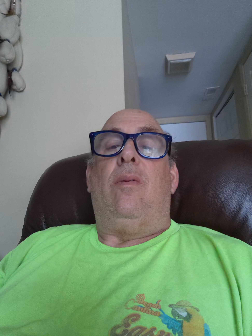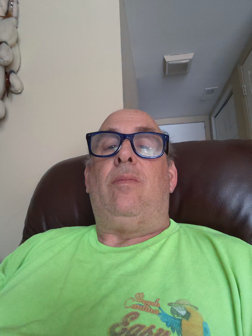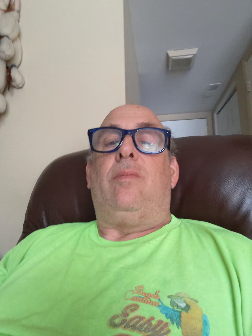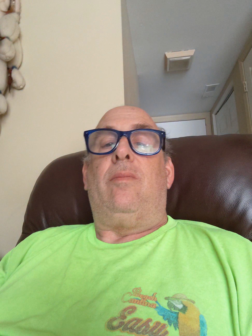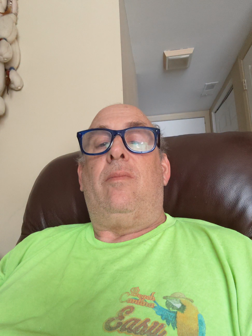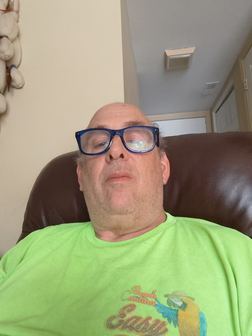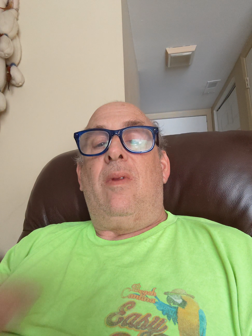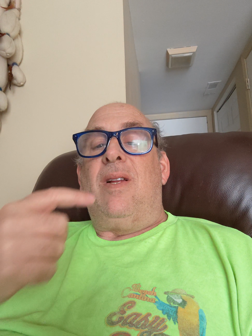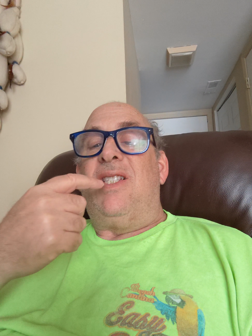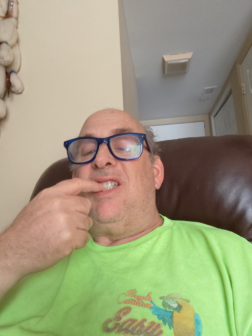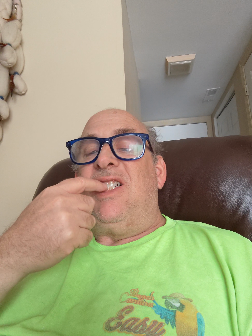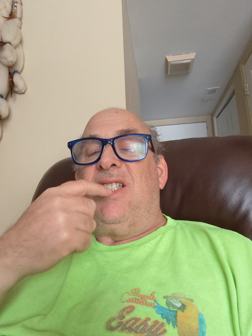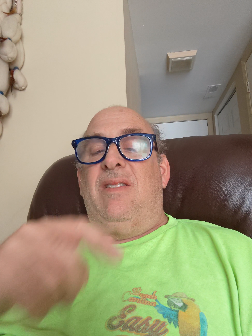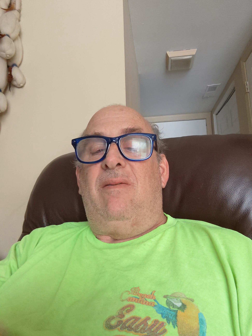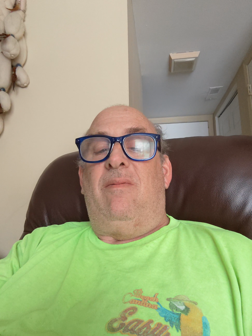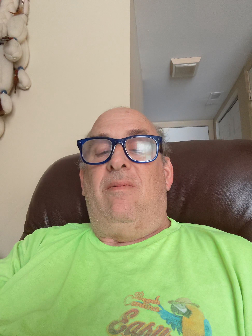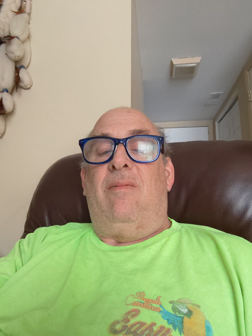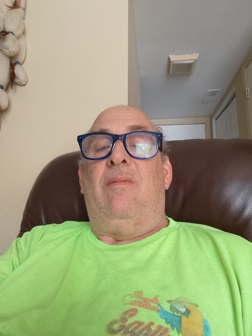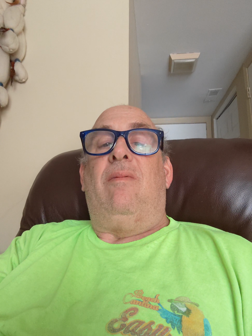tooth